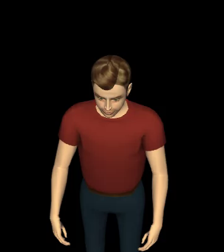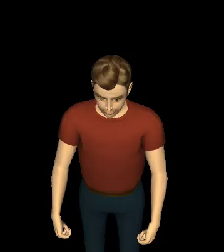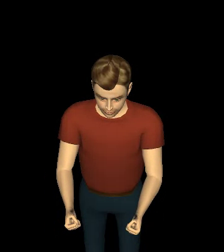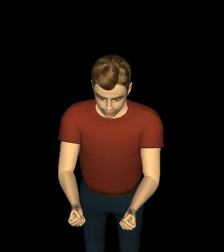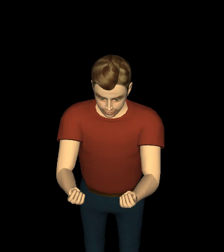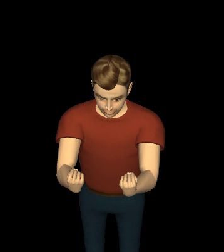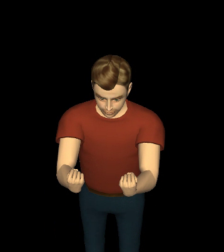قوي